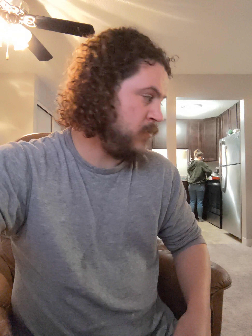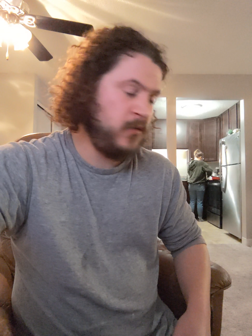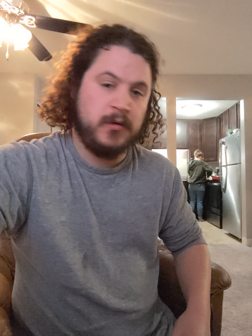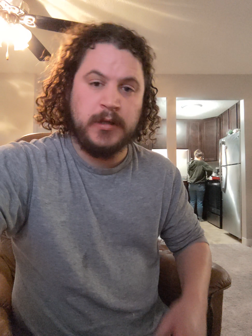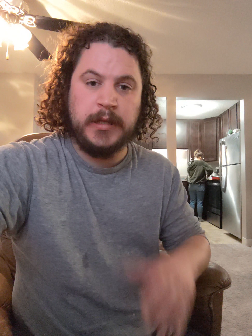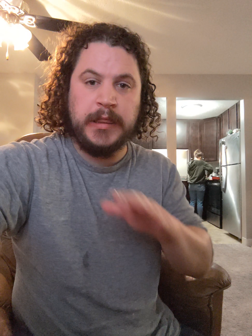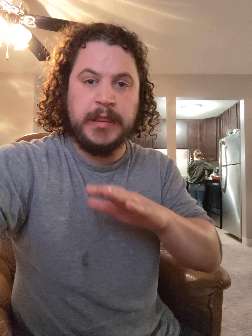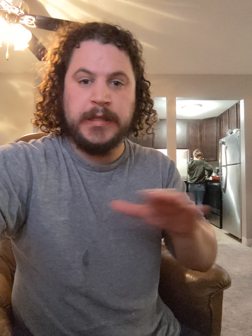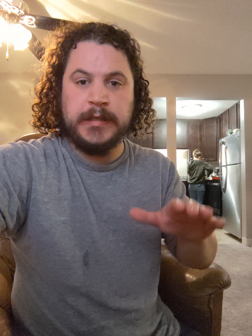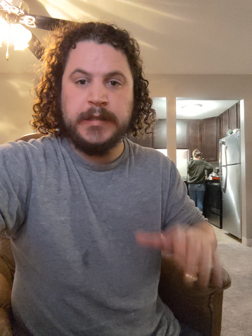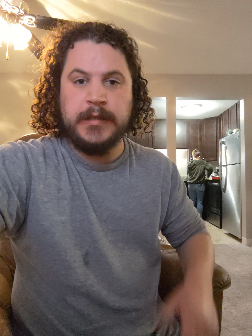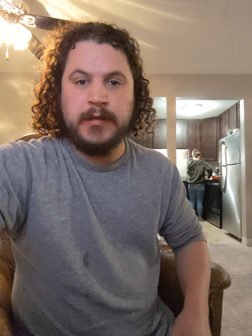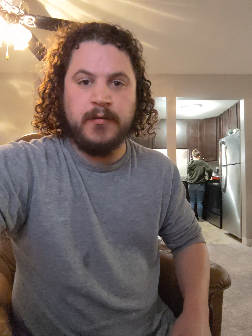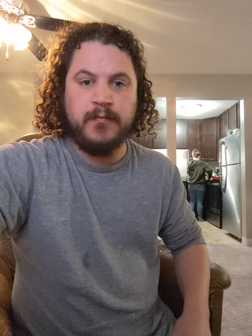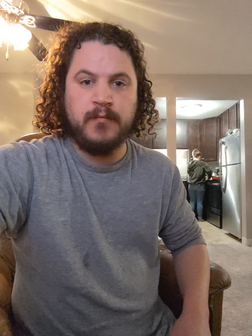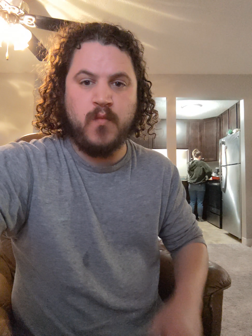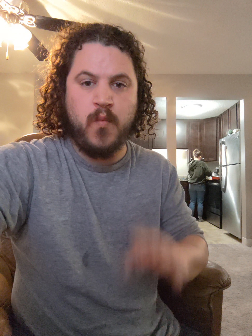clean